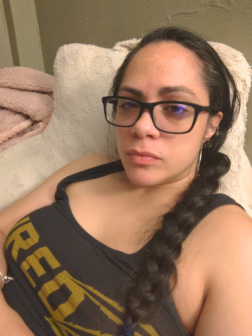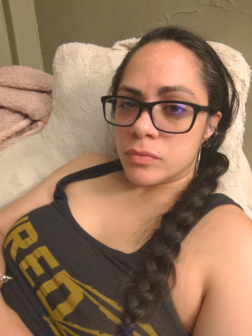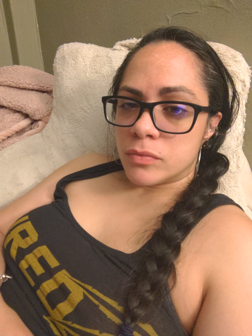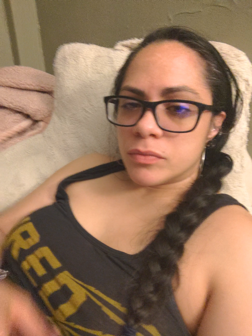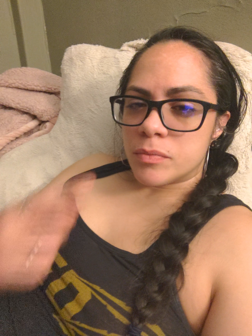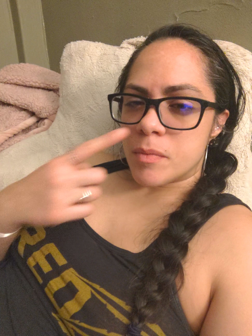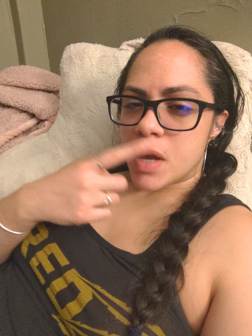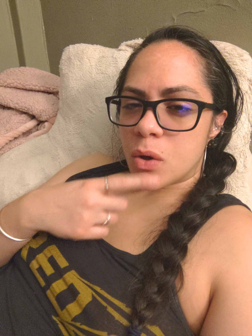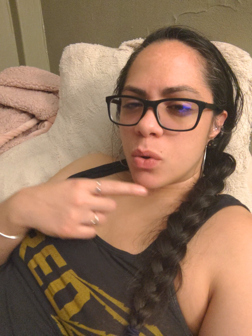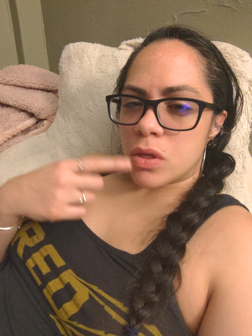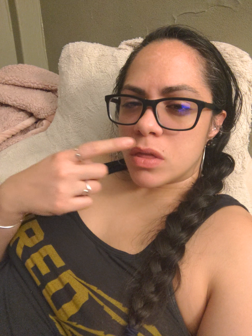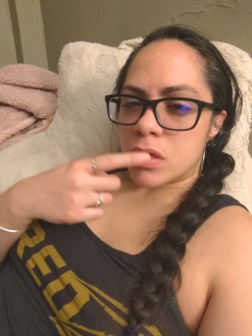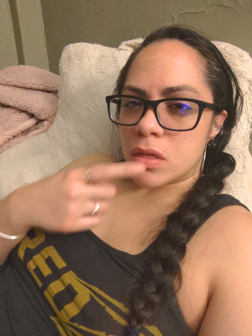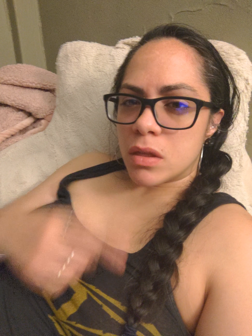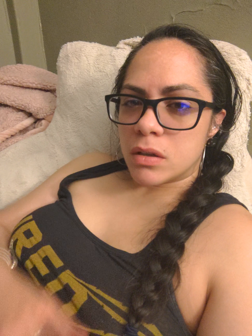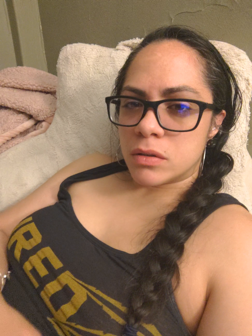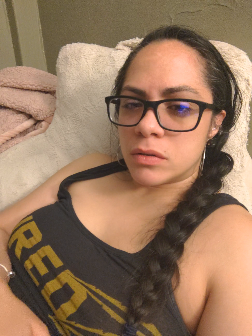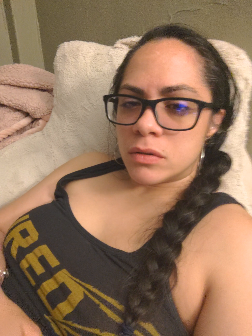mouth